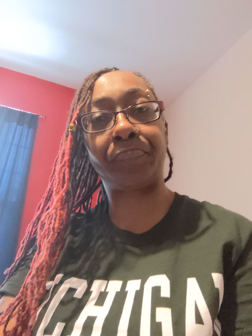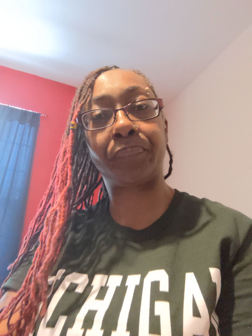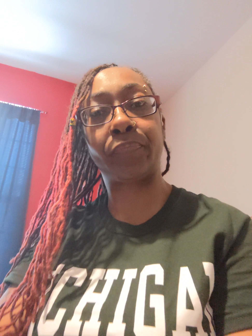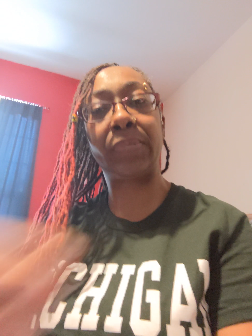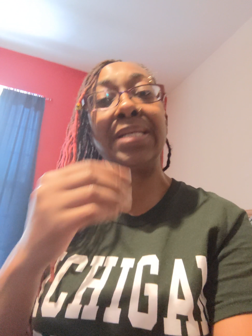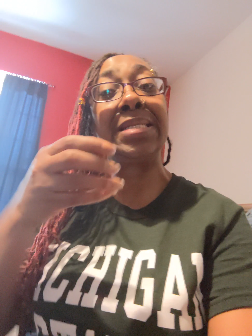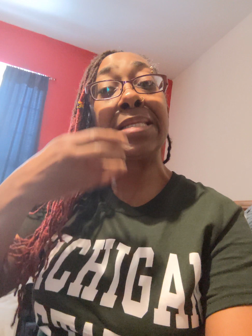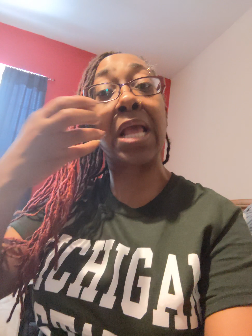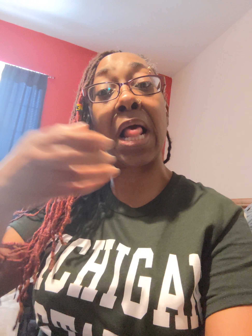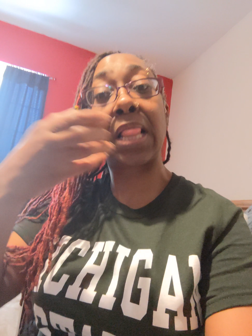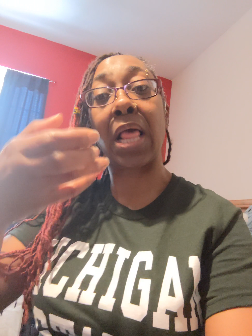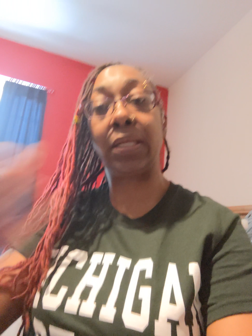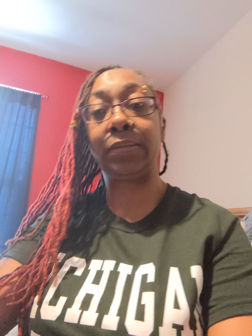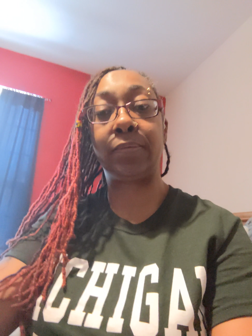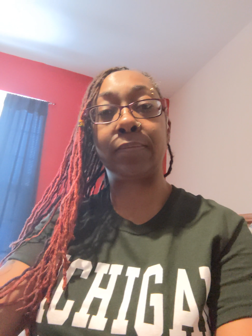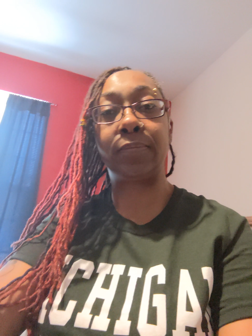cereal